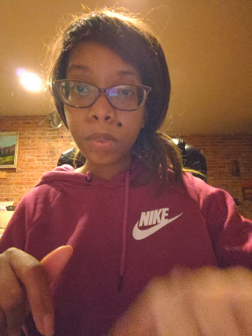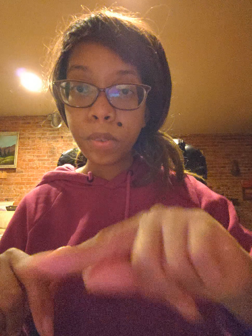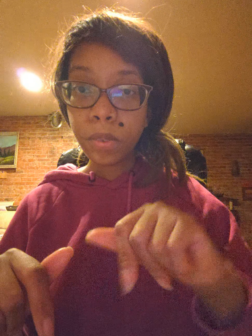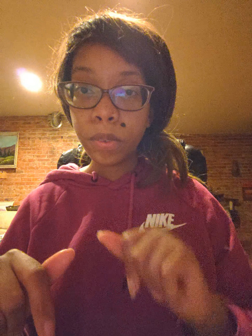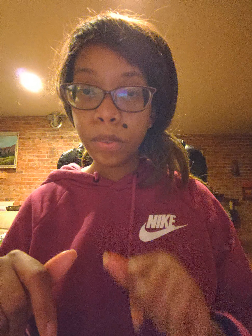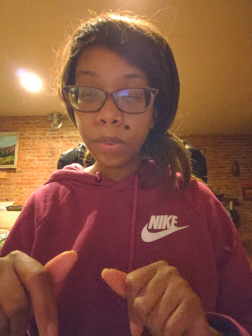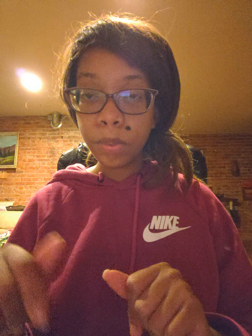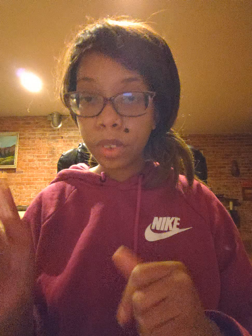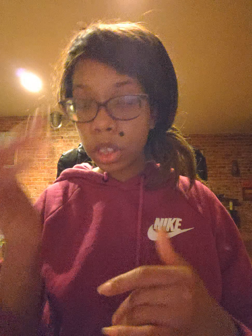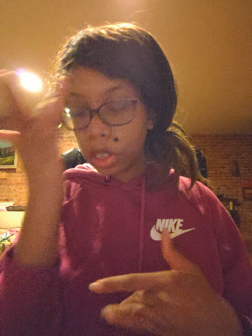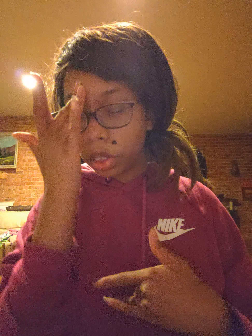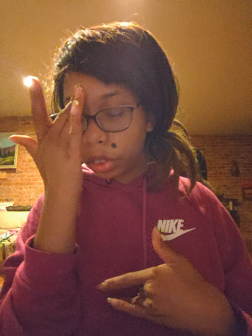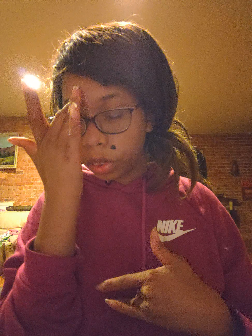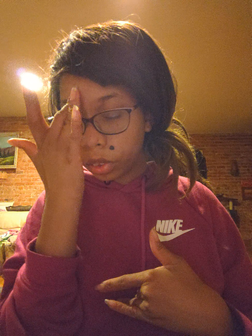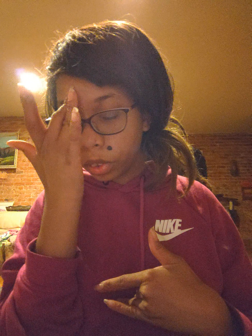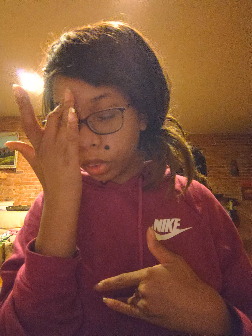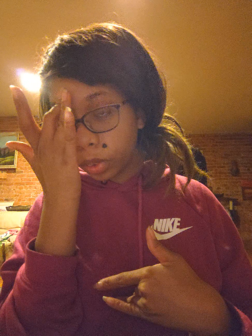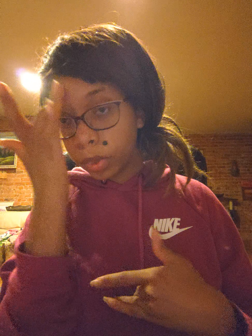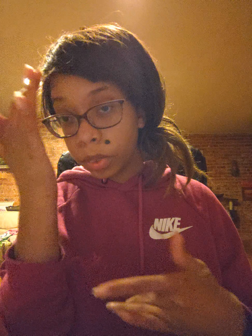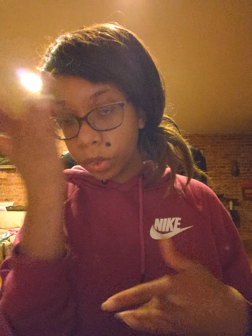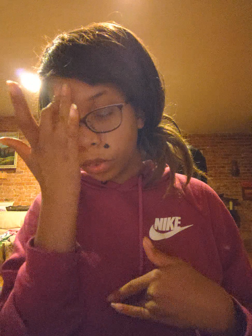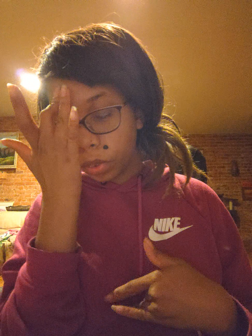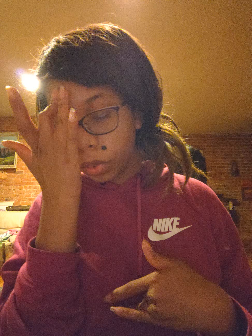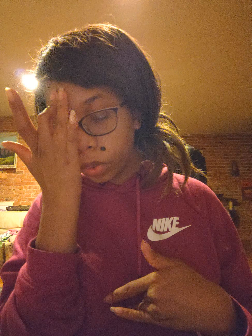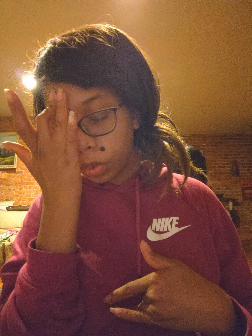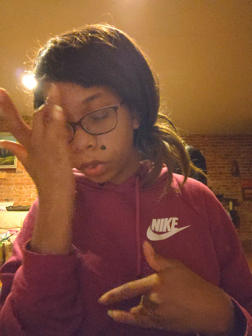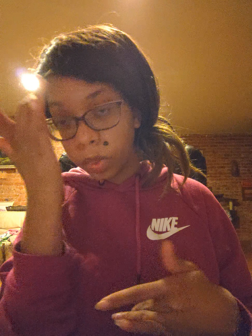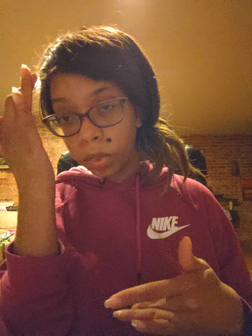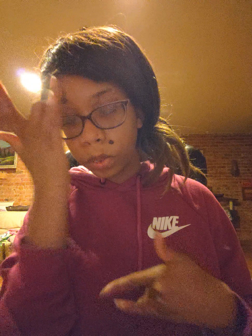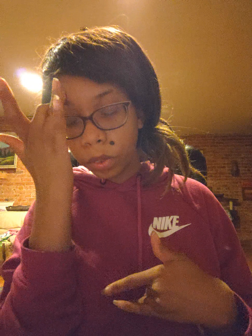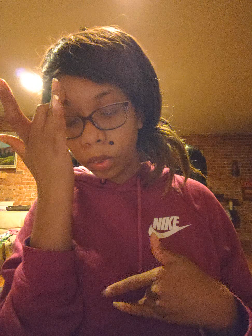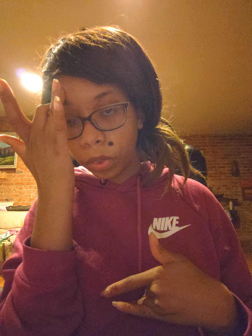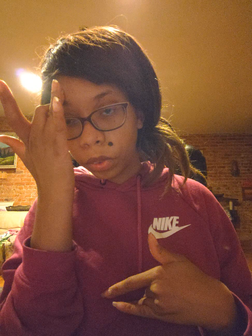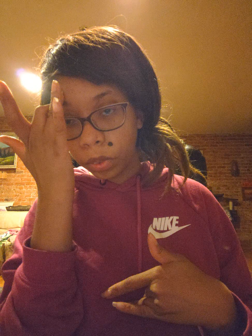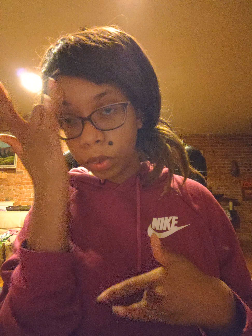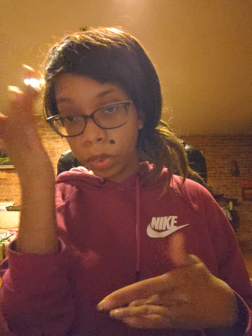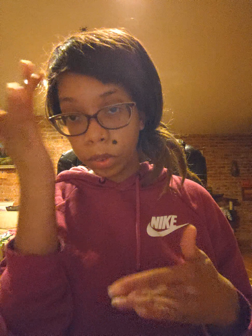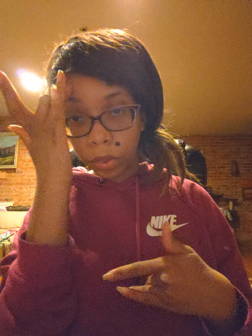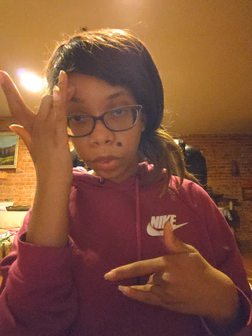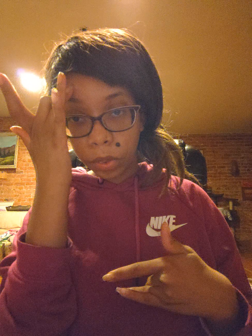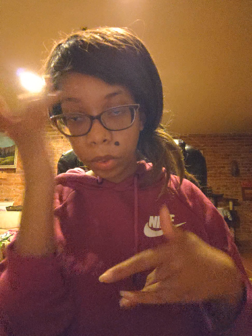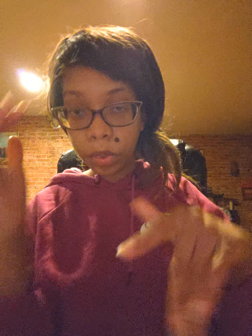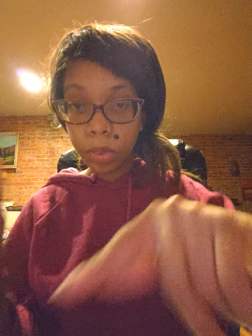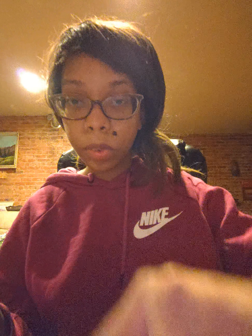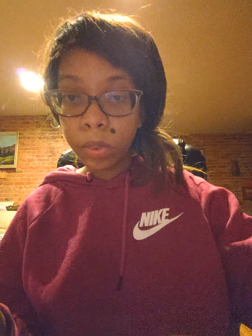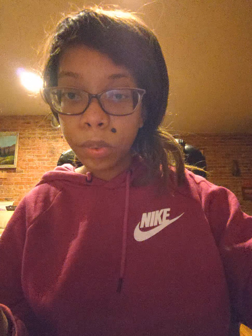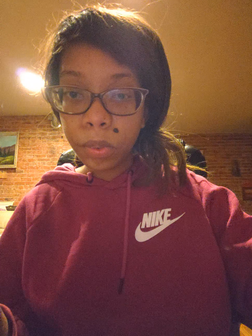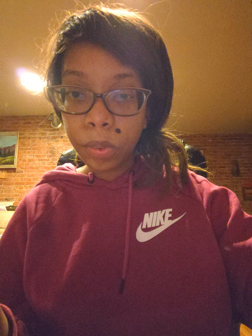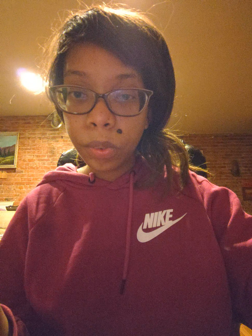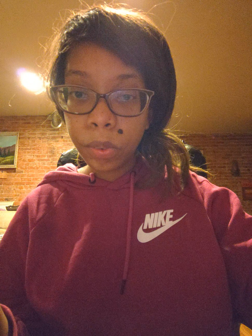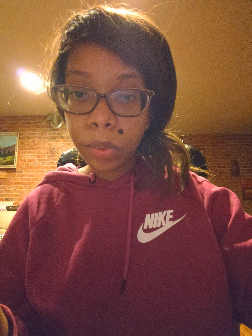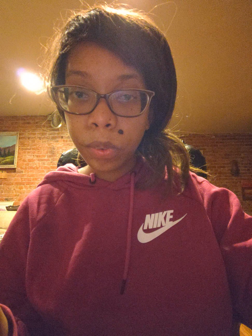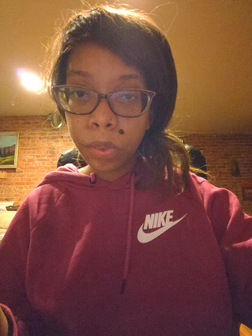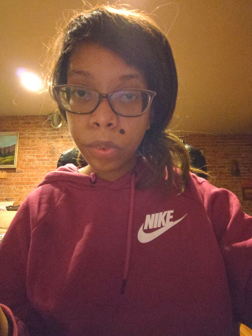sick